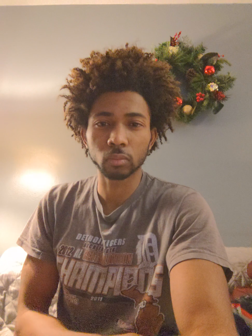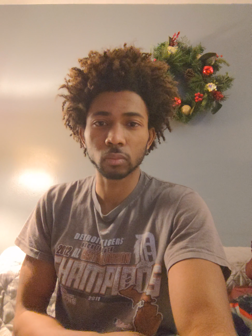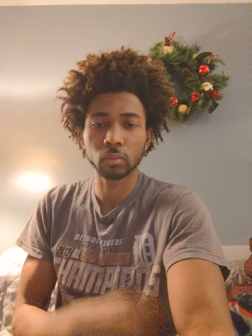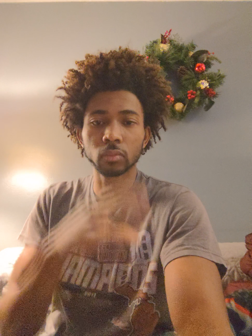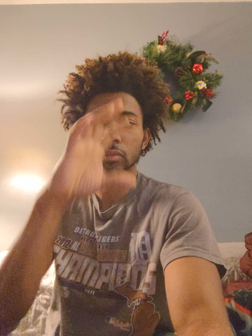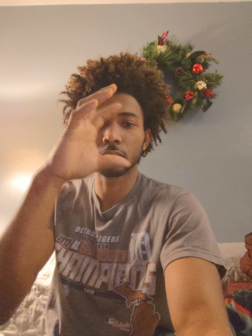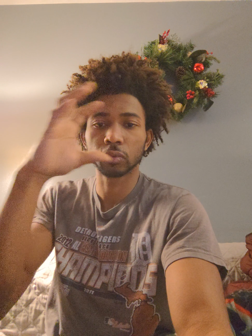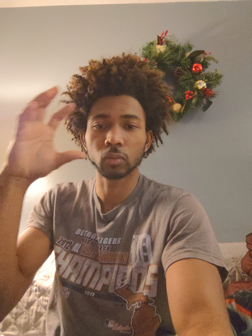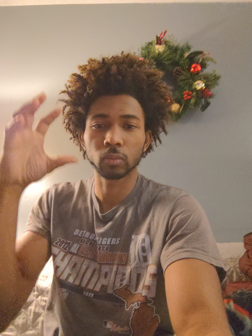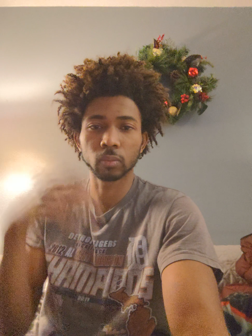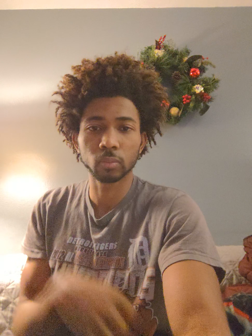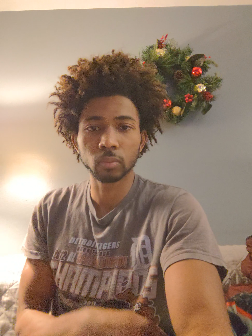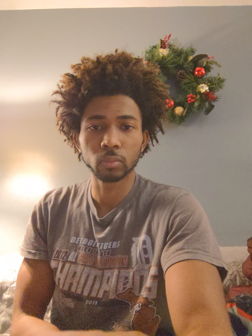cloud